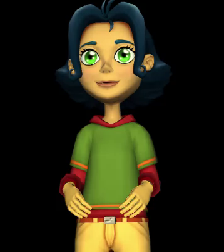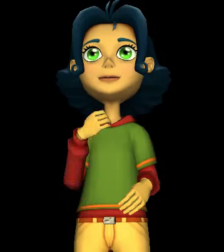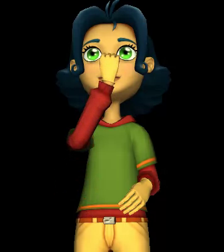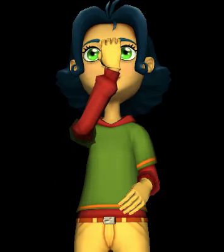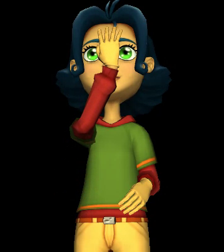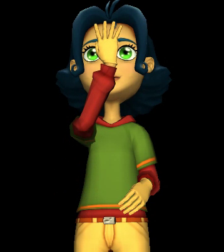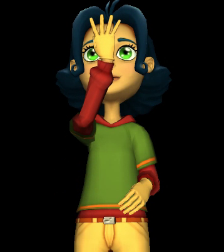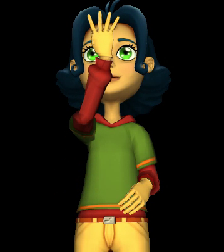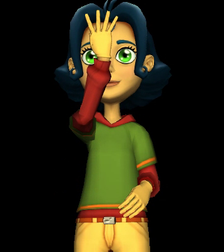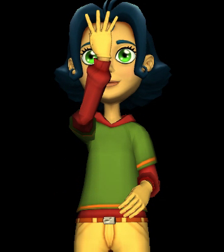أزهار